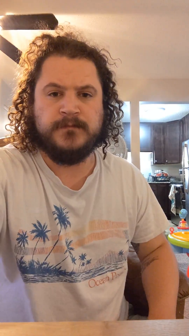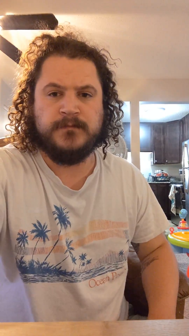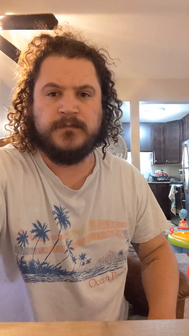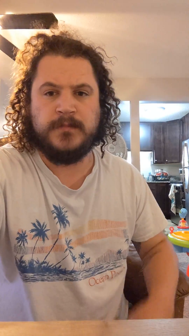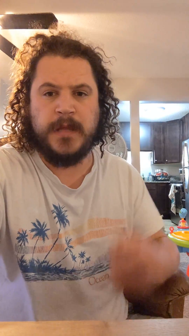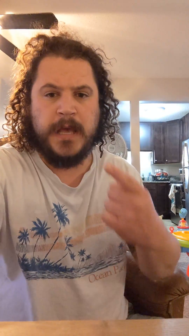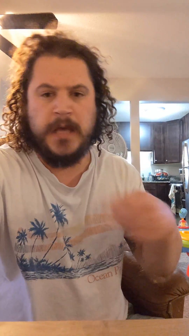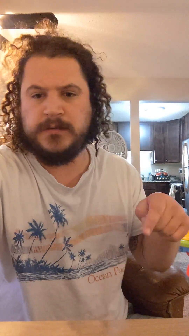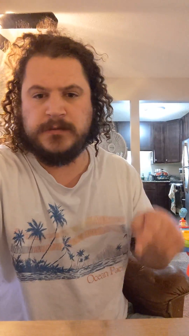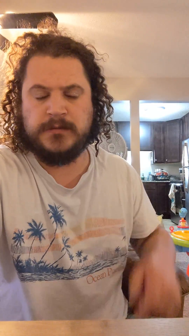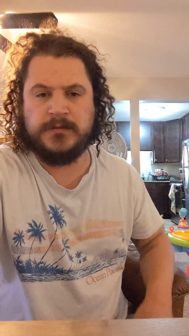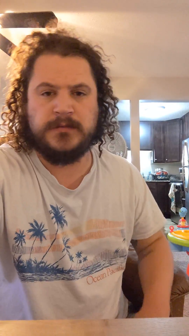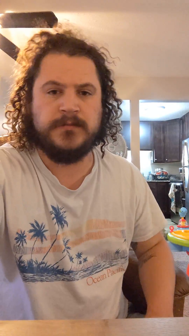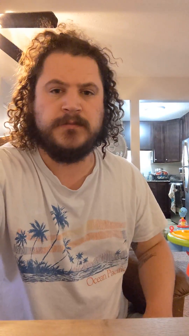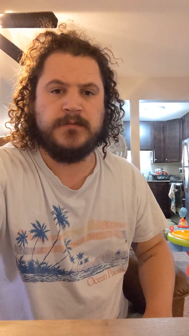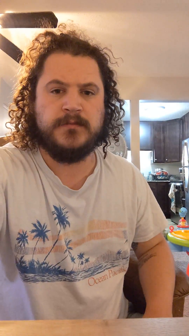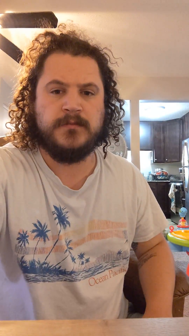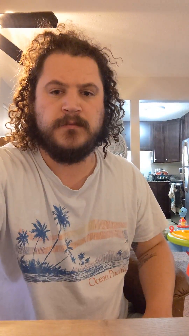cut